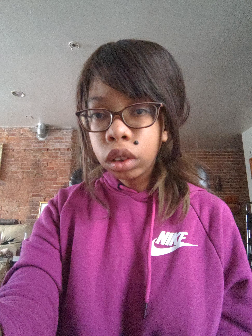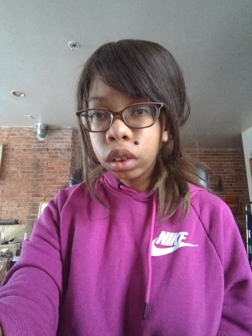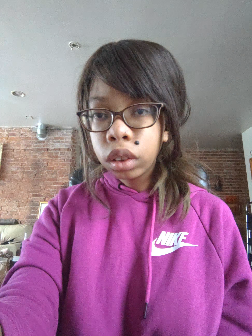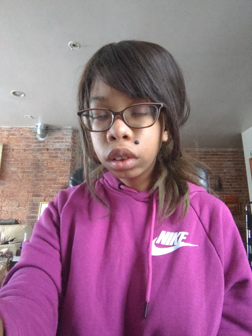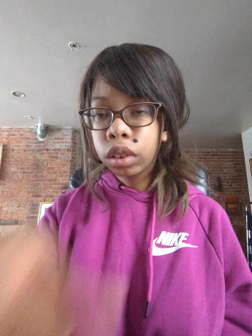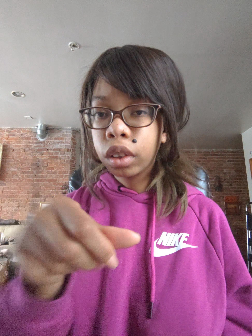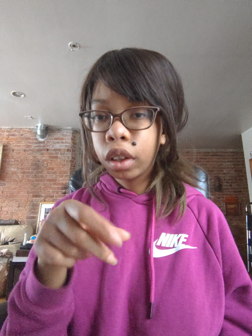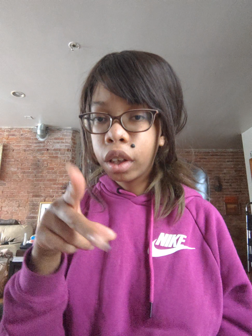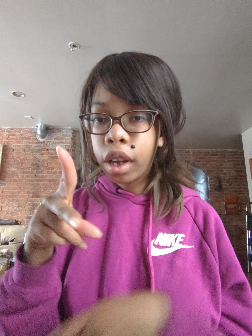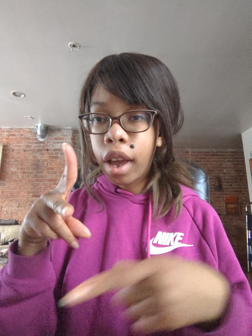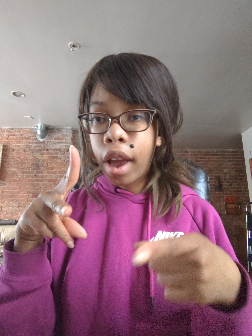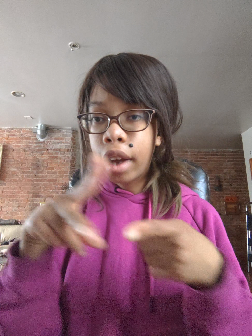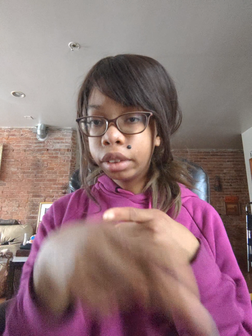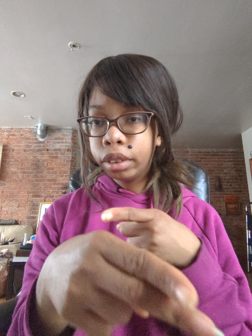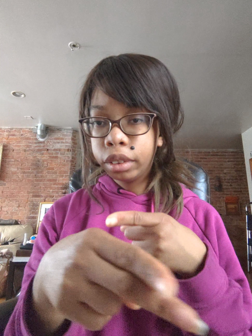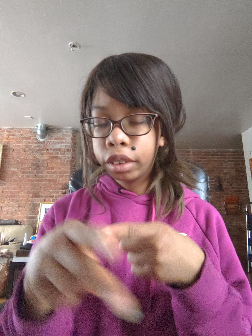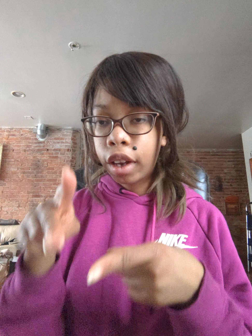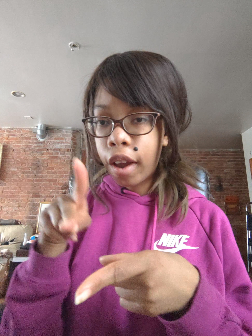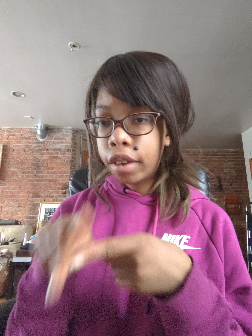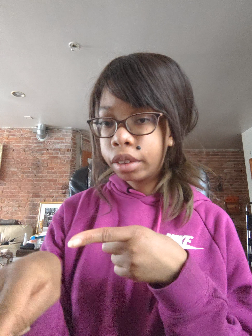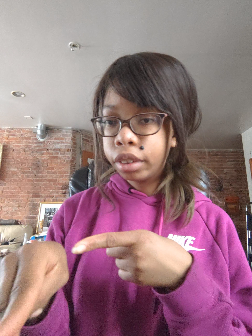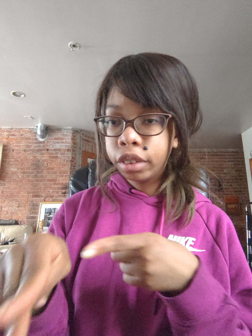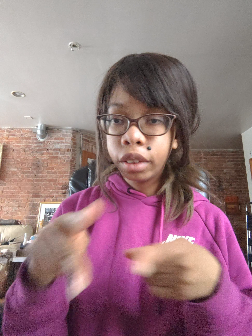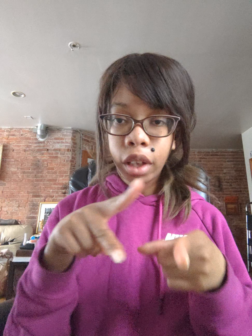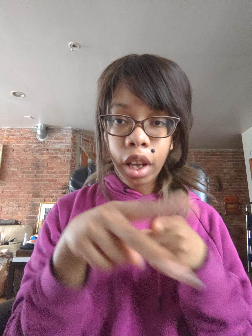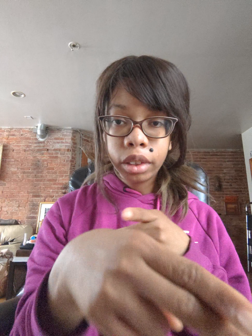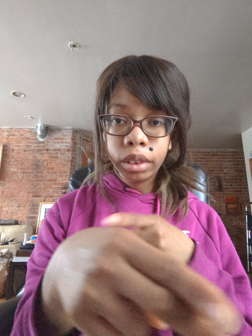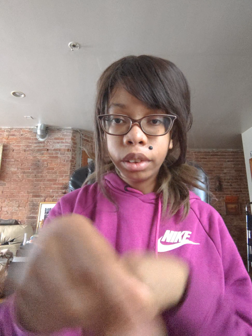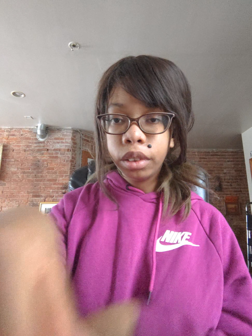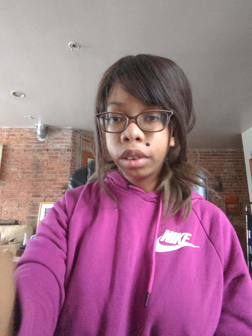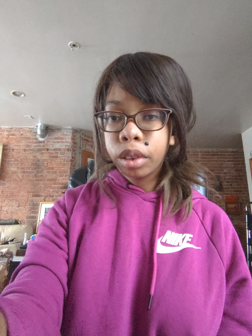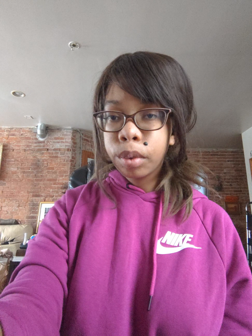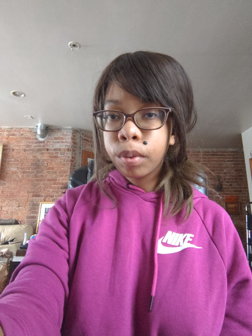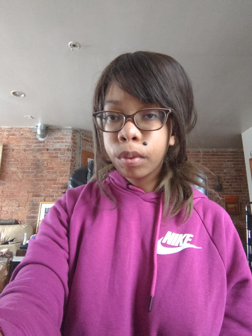cut